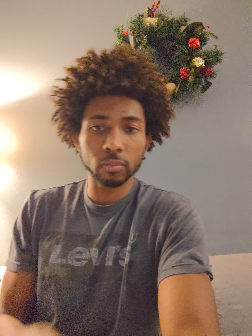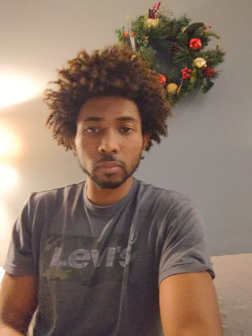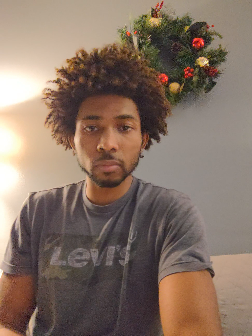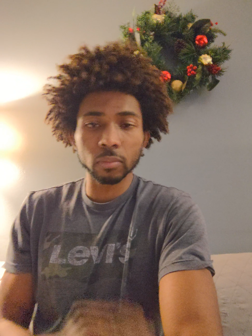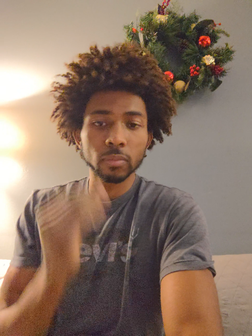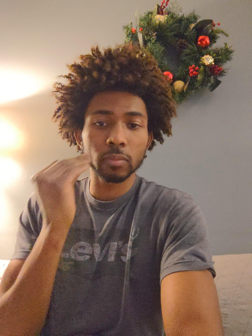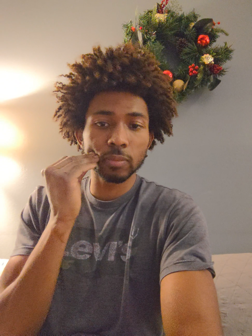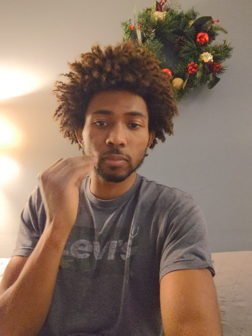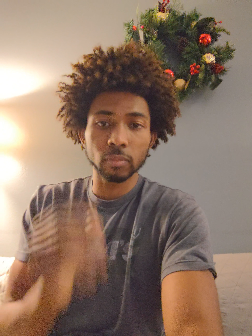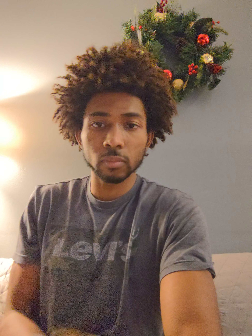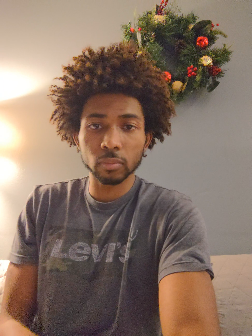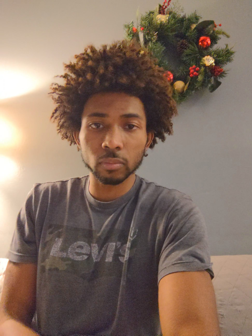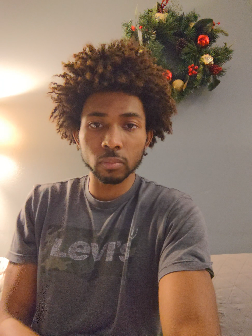kiss